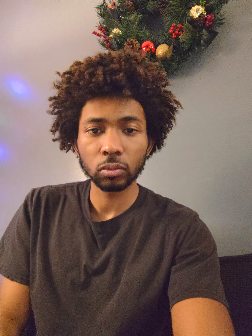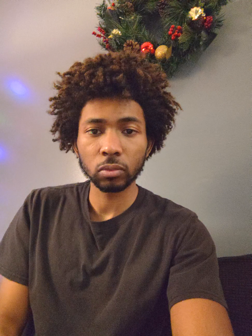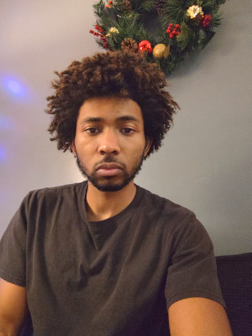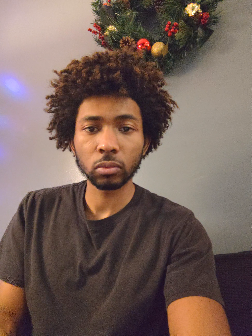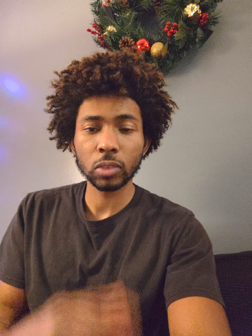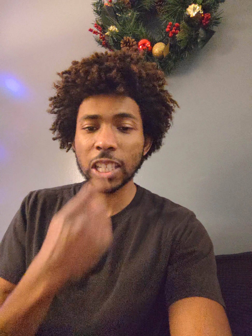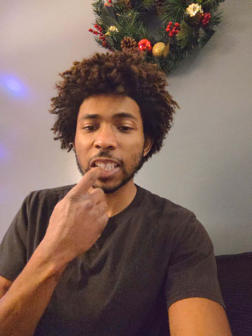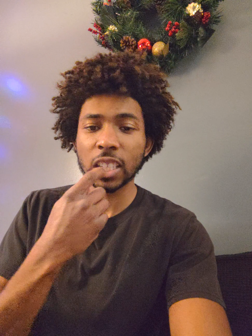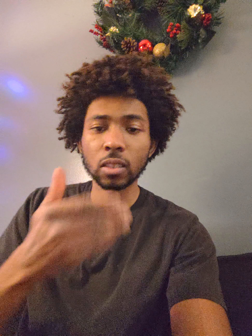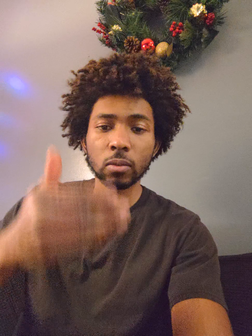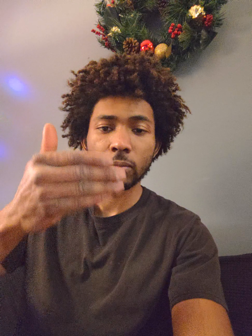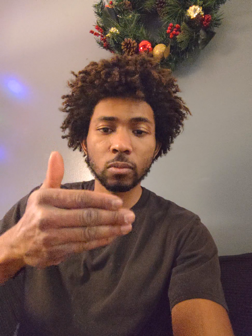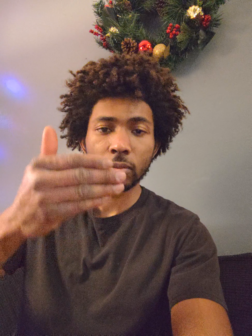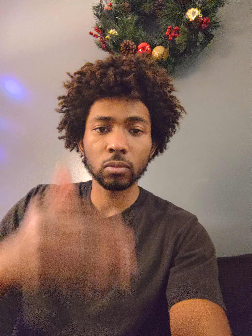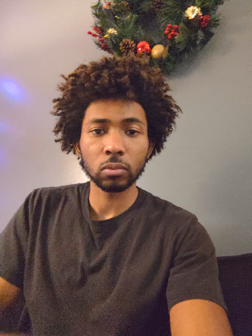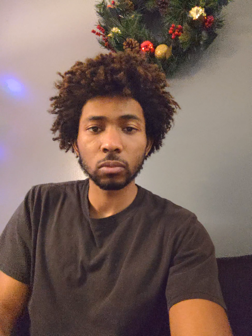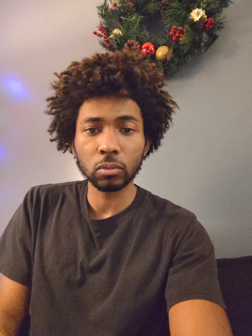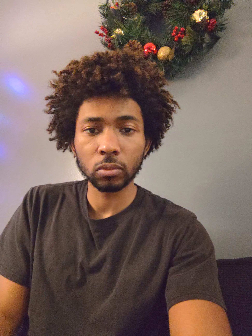window